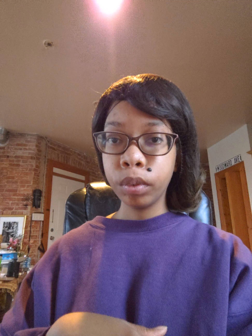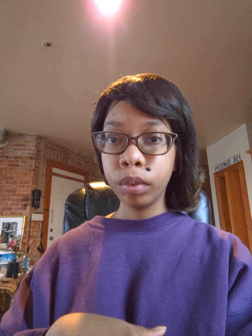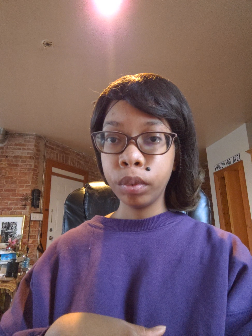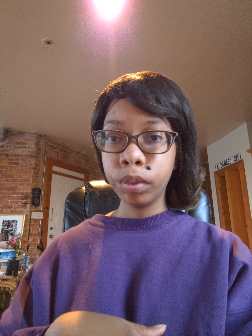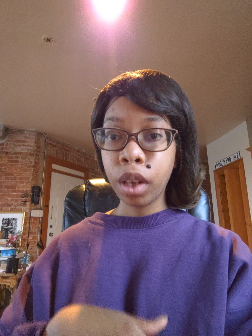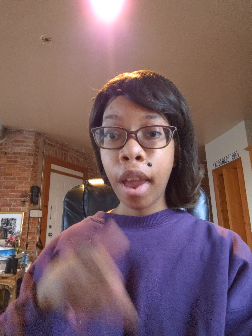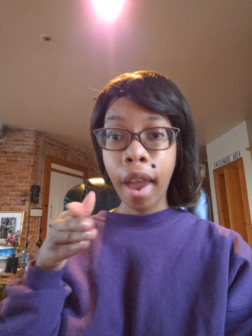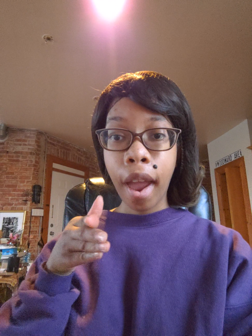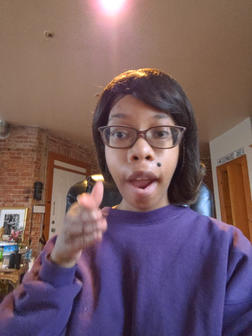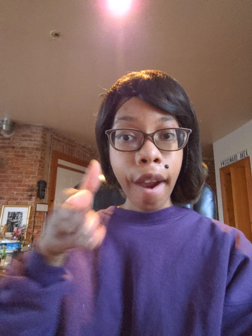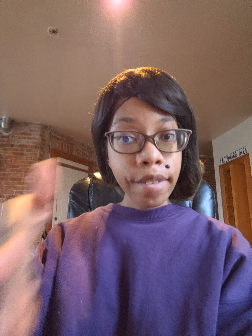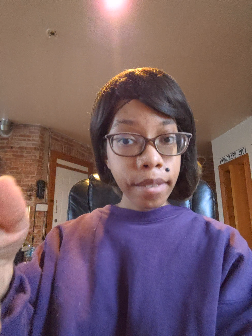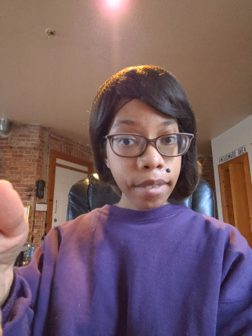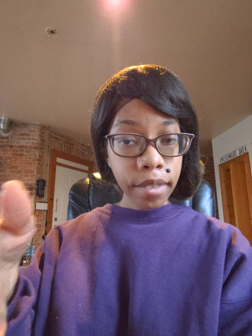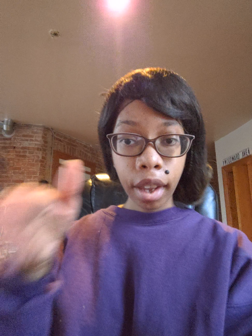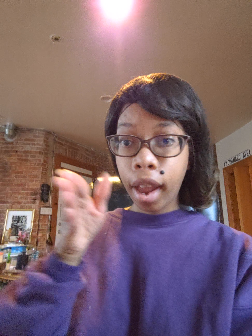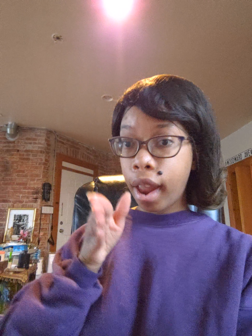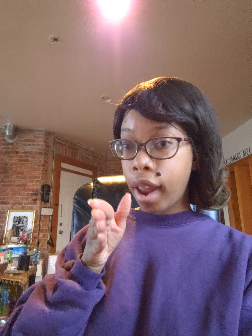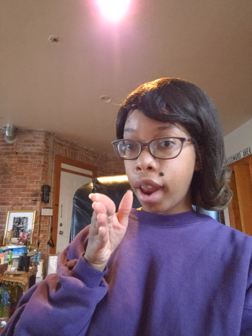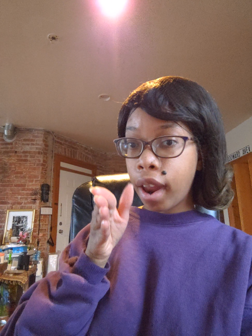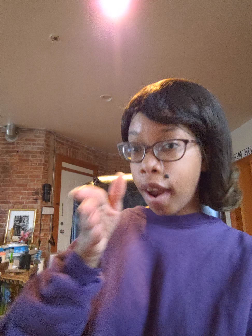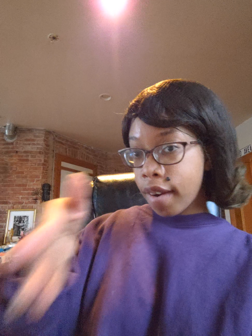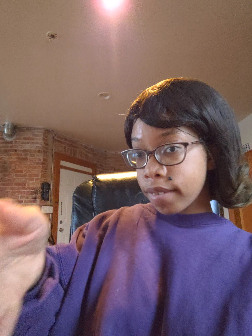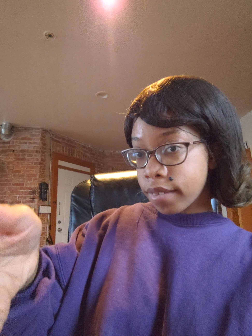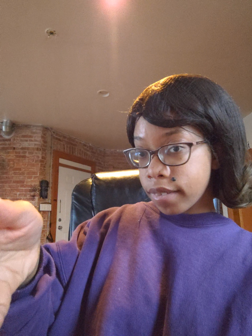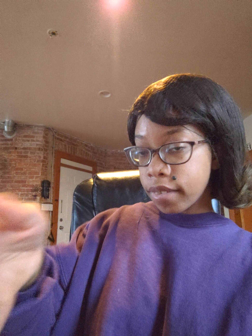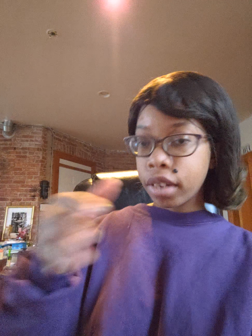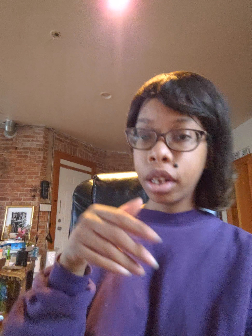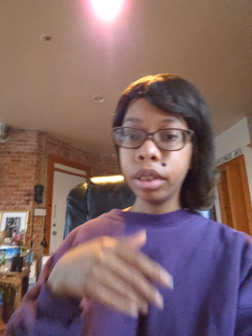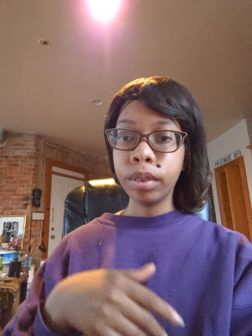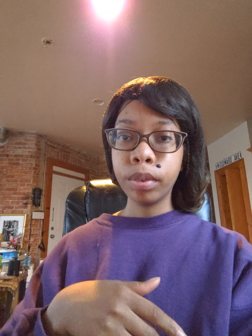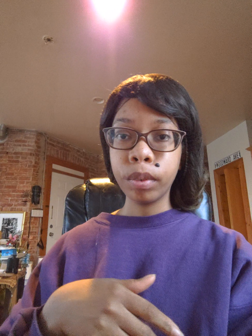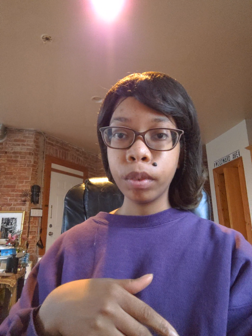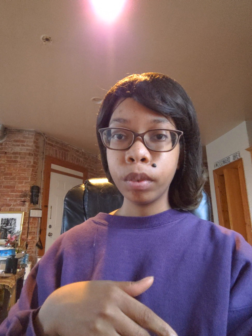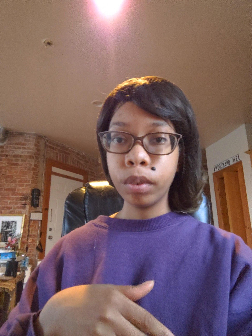after